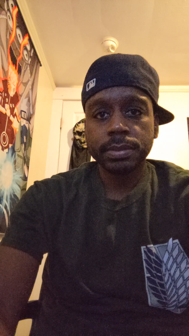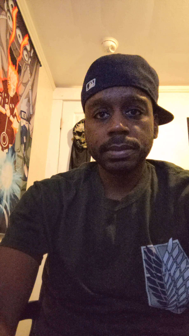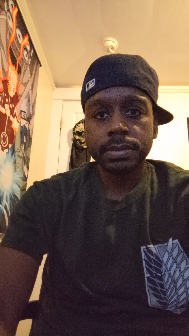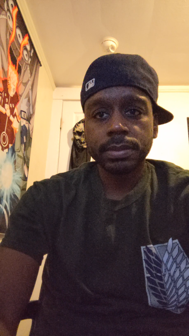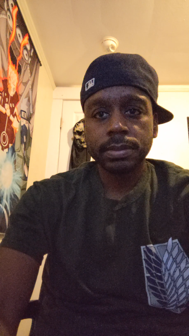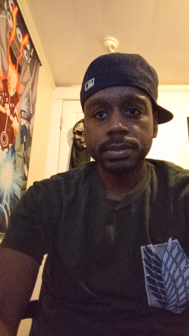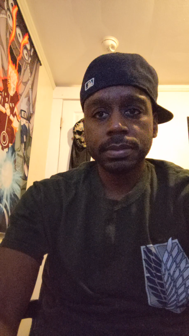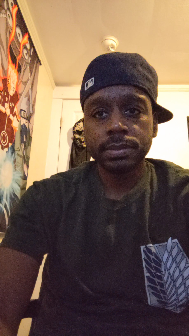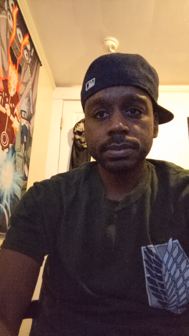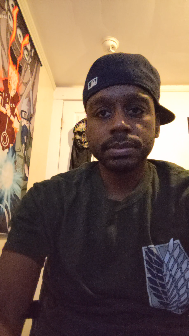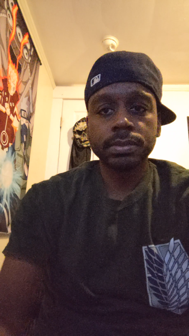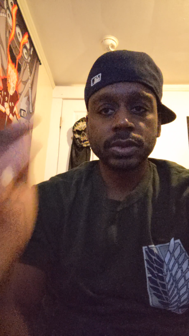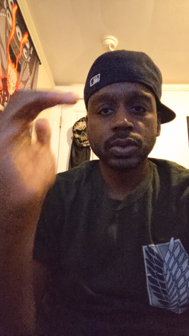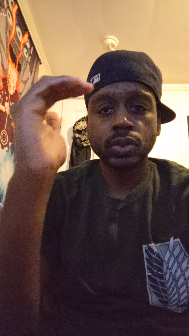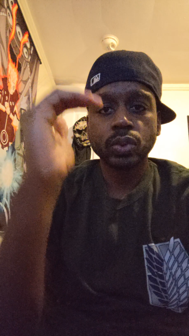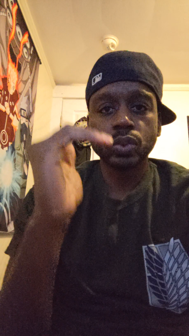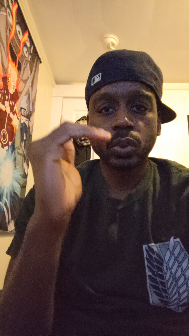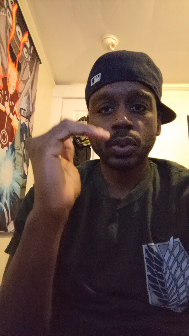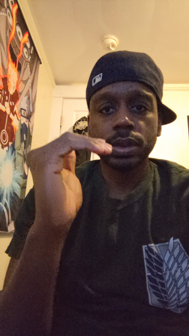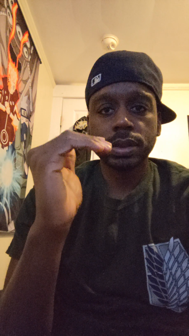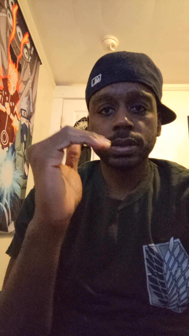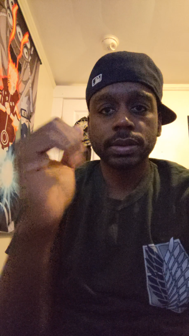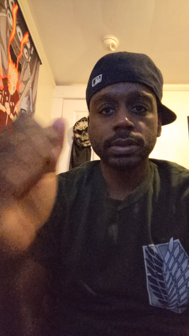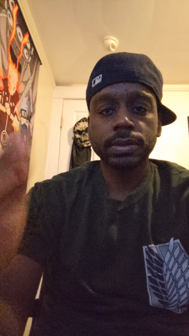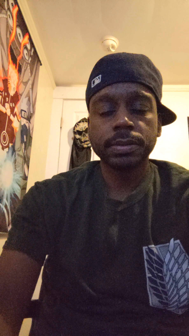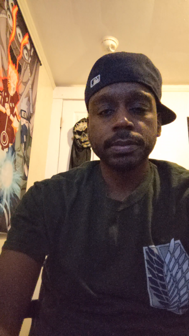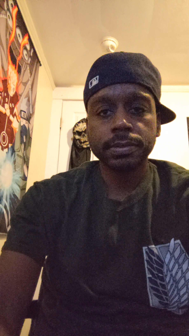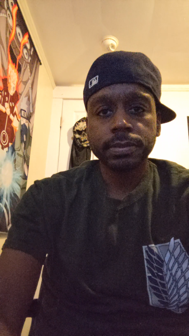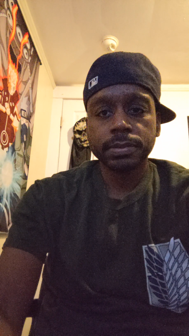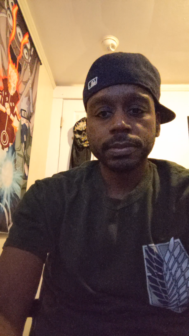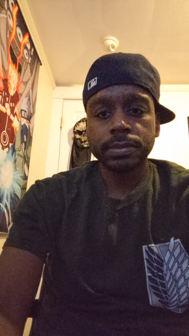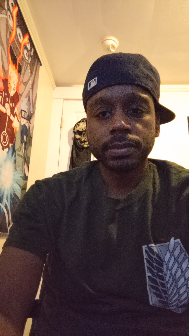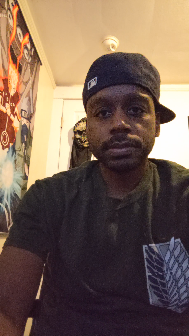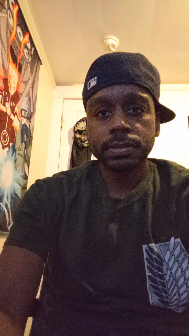short